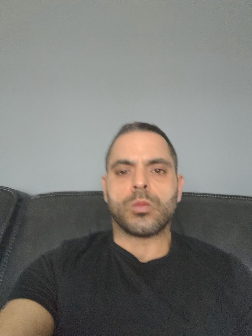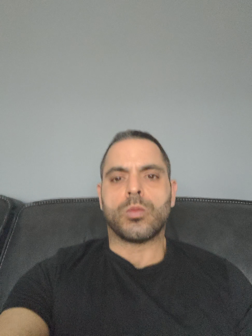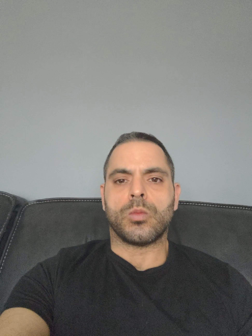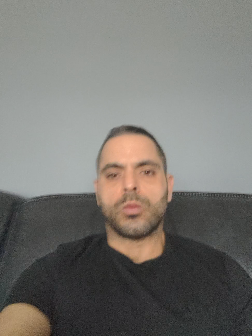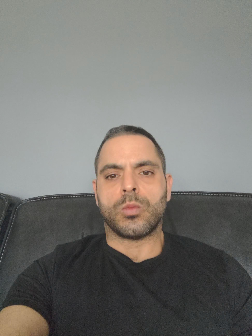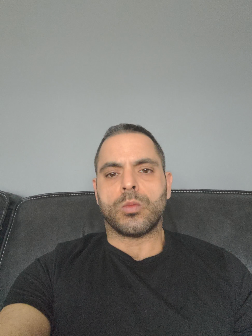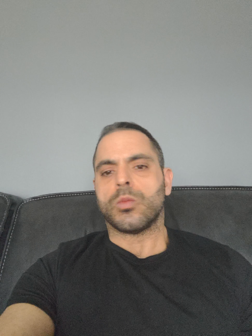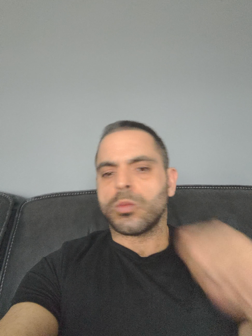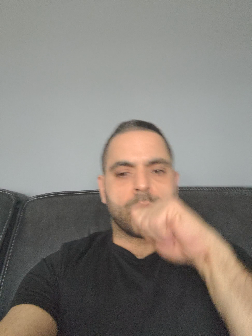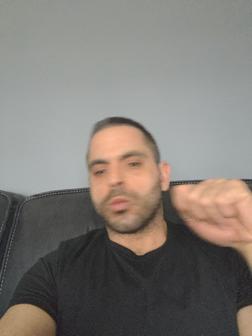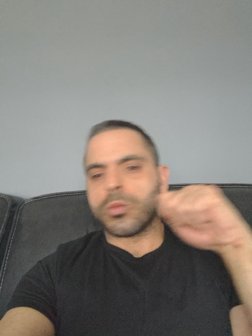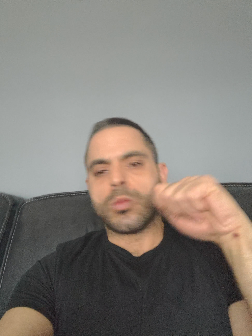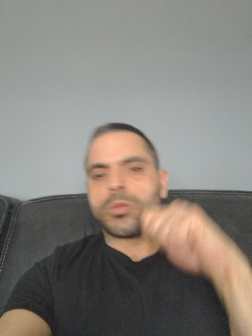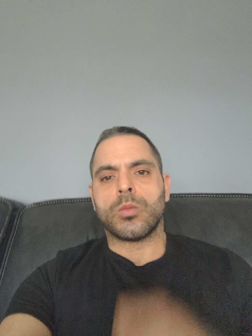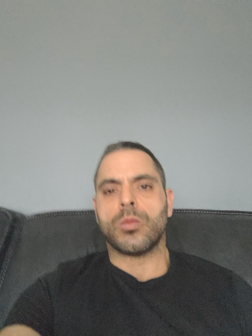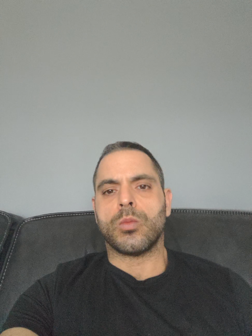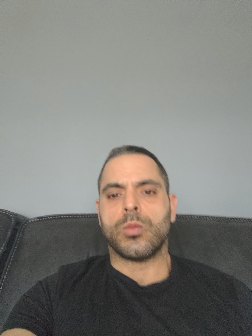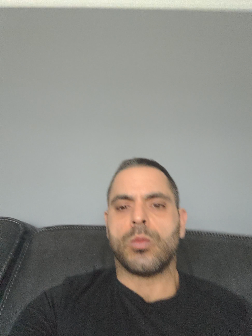toothbrush